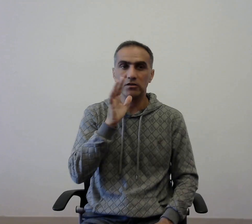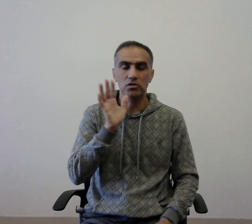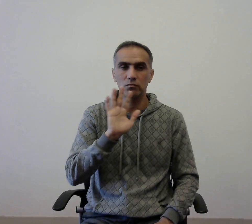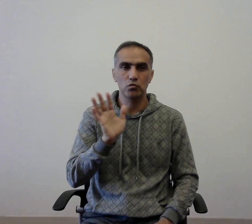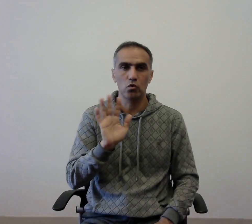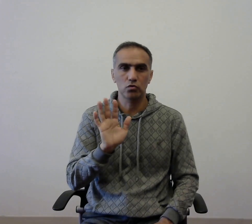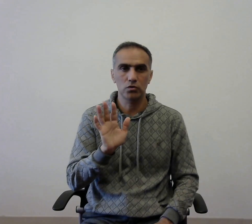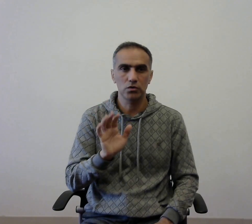yox